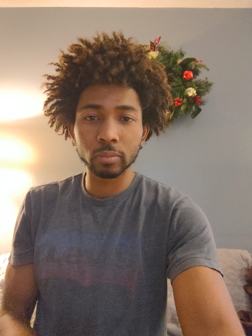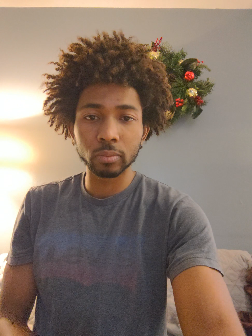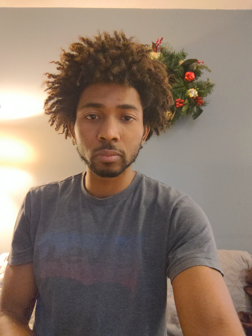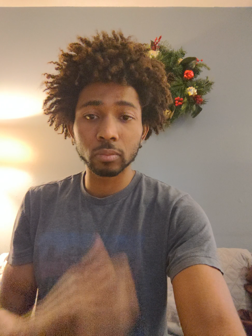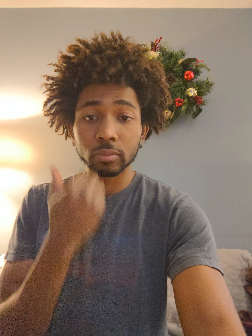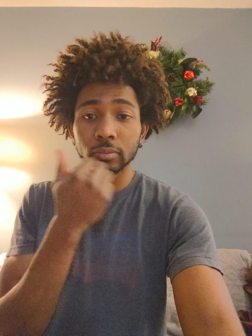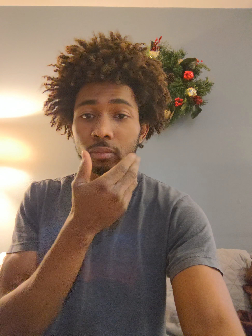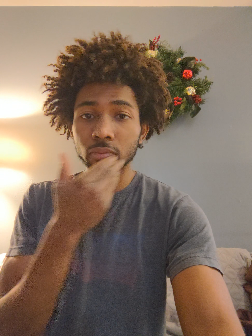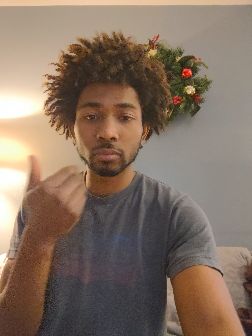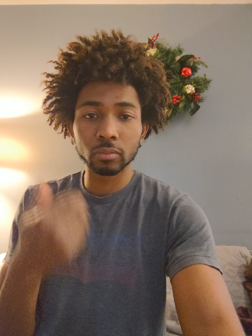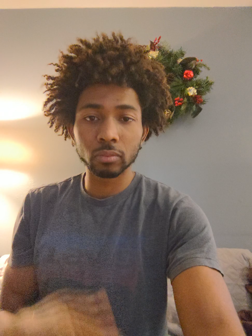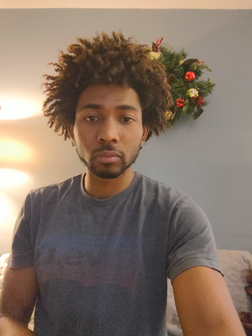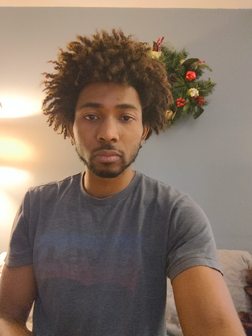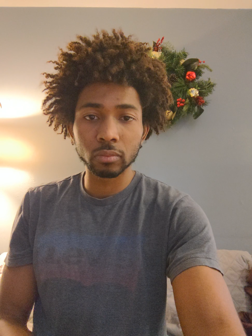napkin